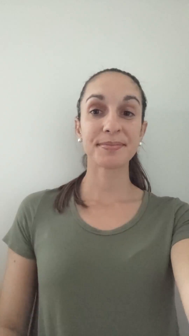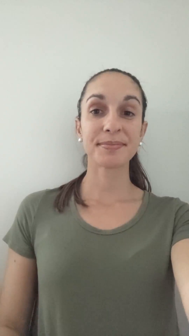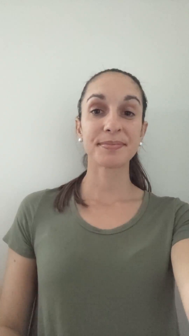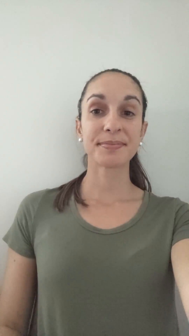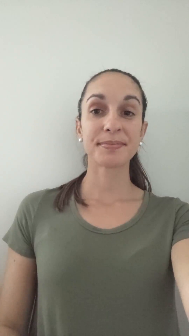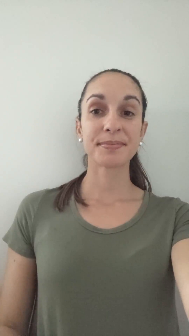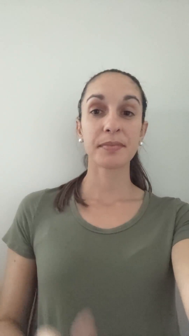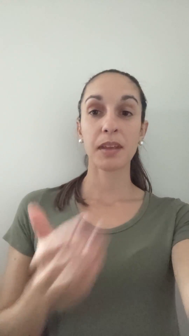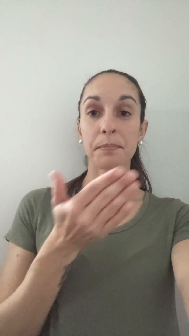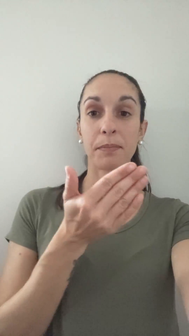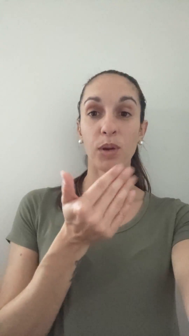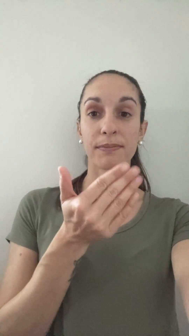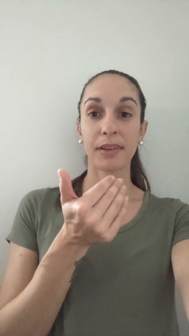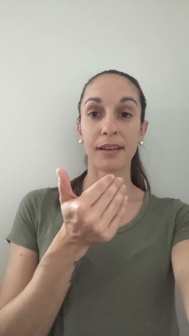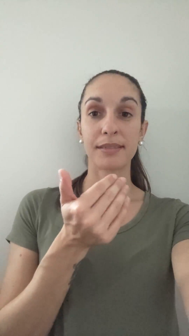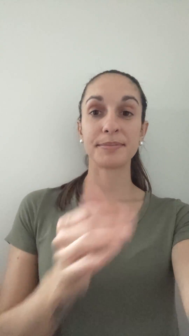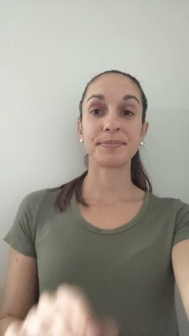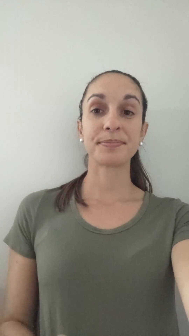butterfly